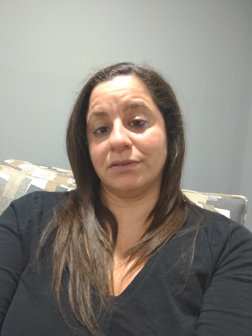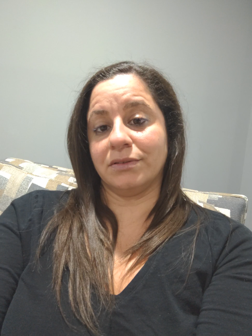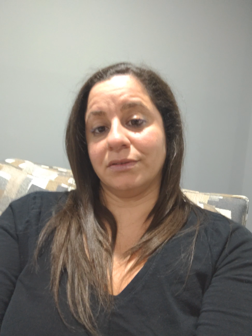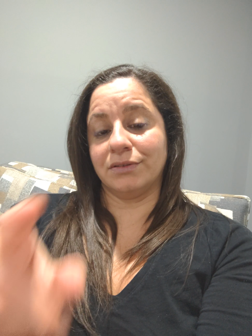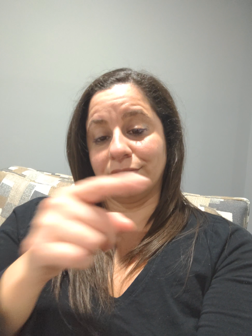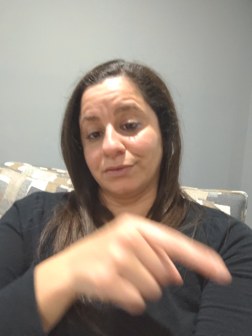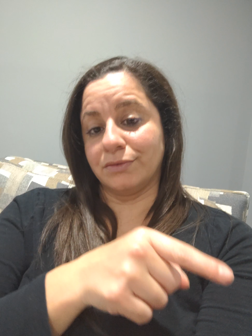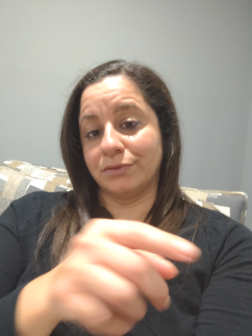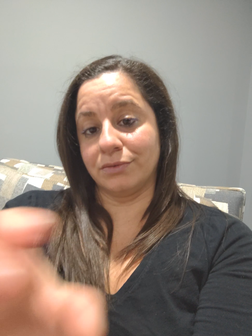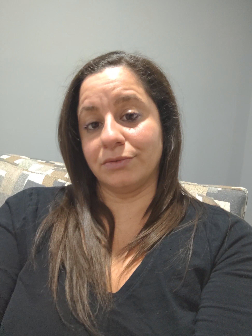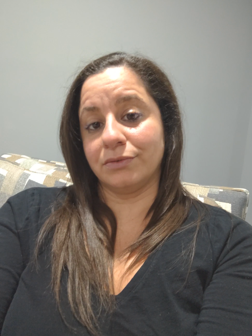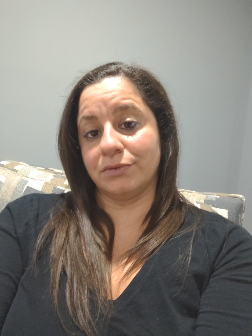he/she/it